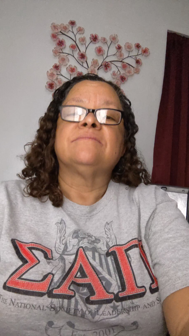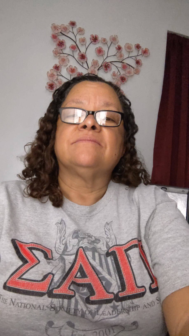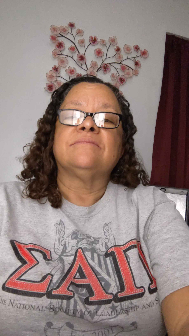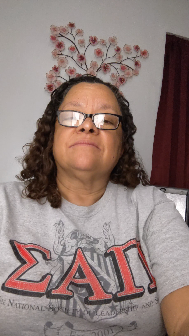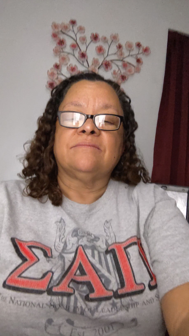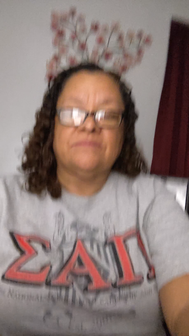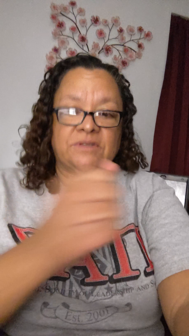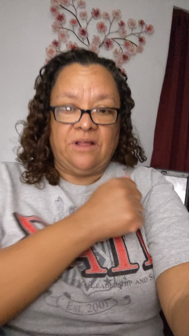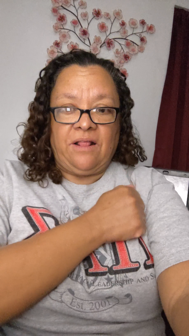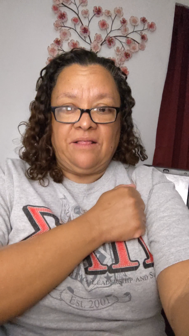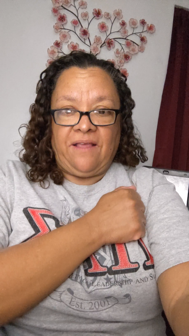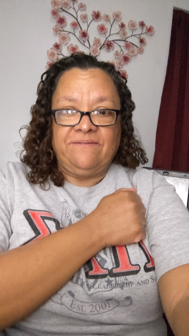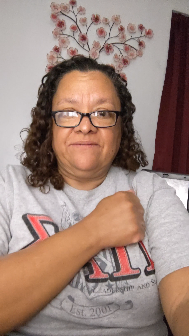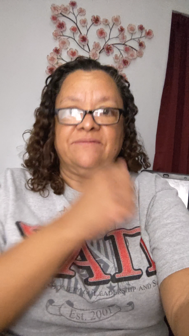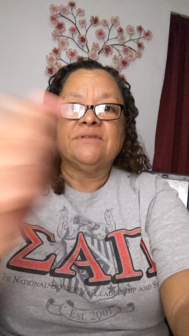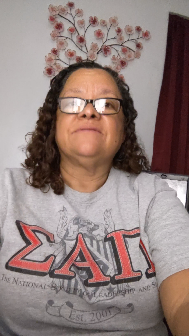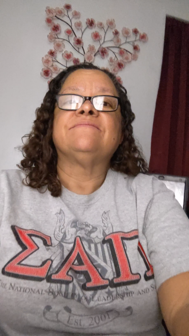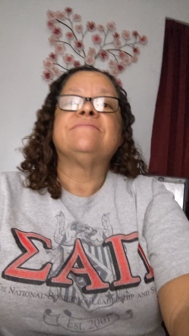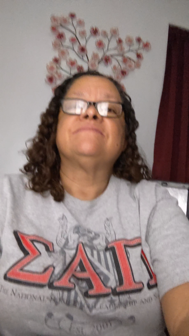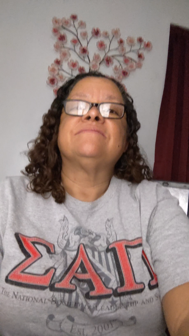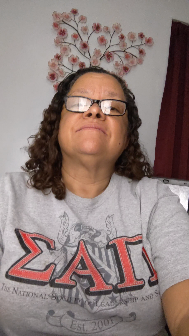love